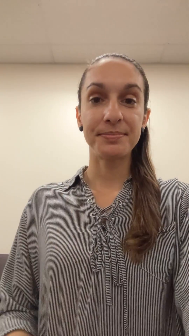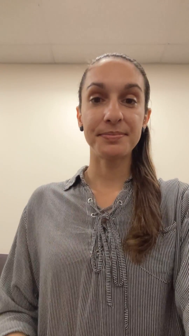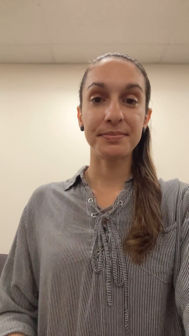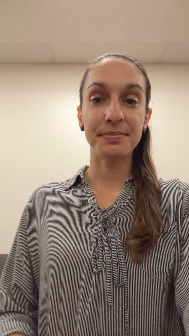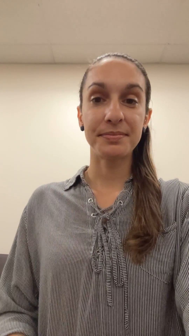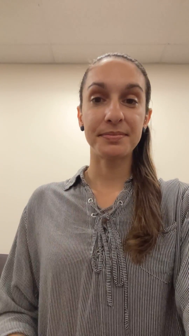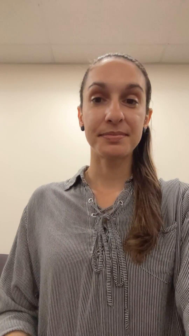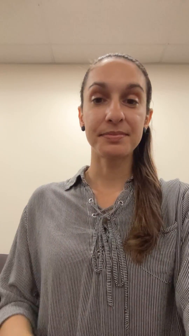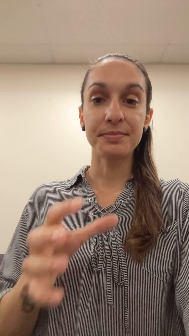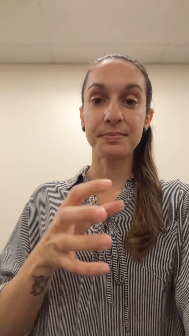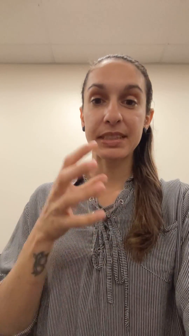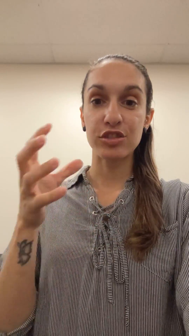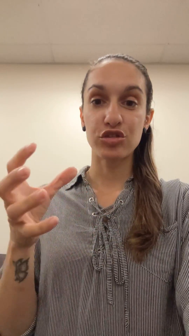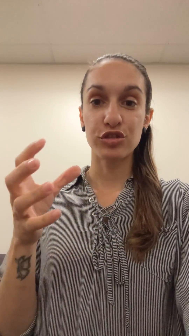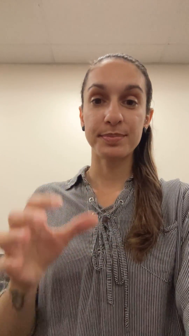much